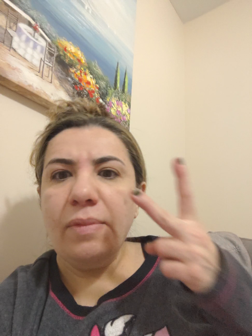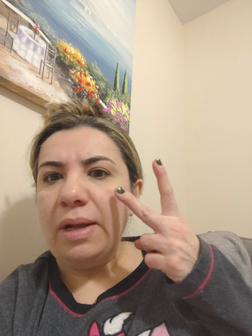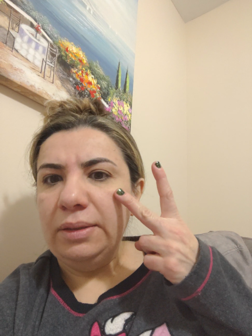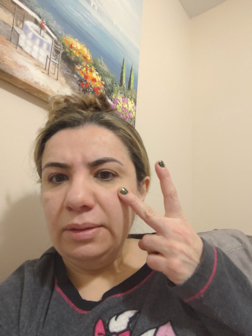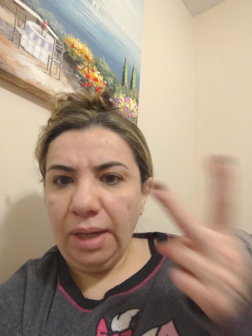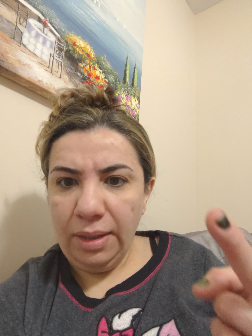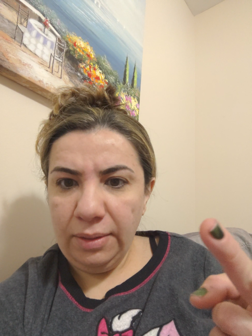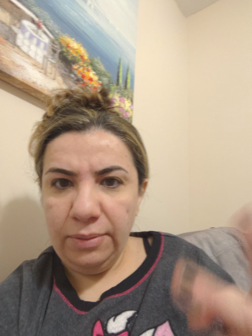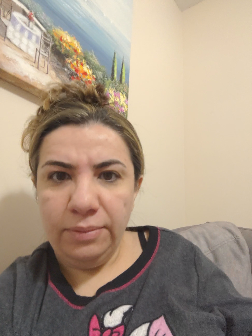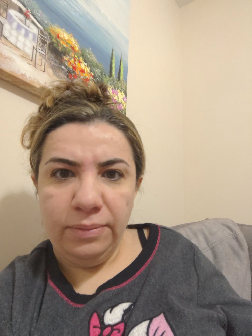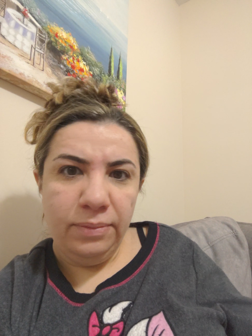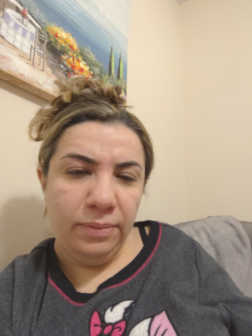see